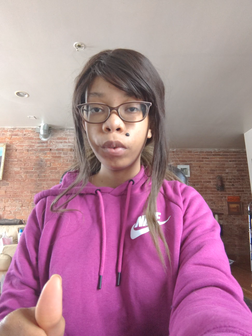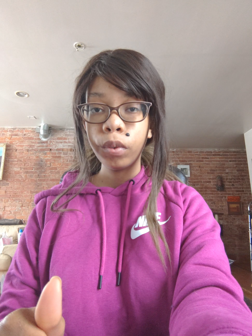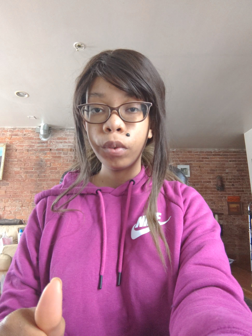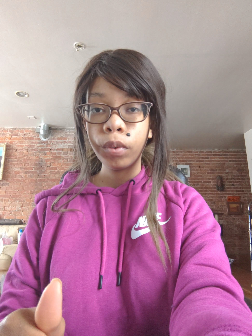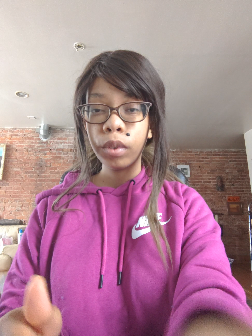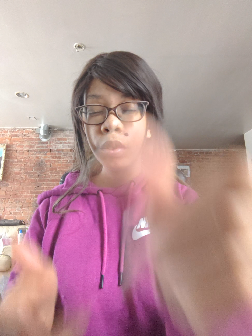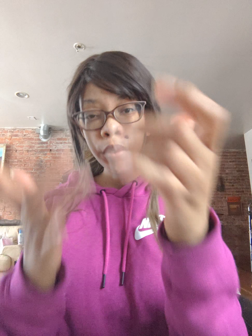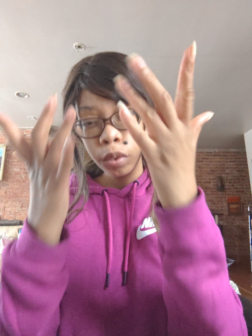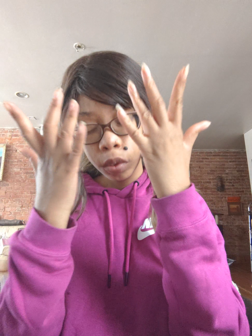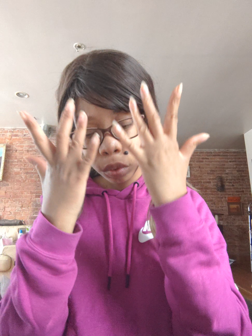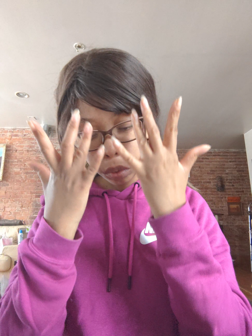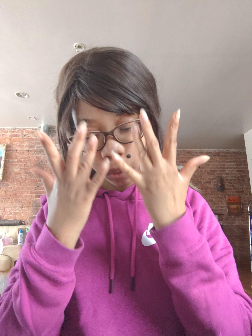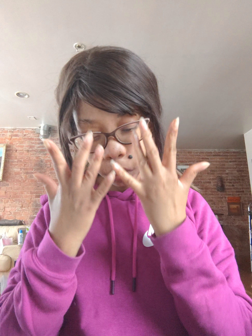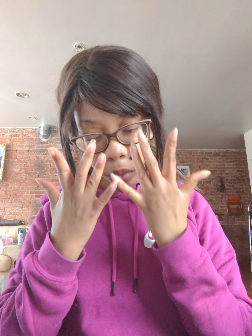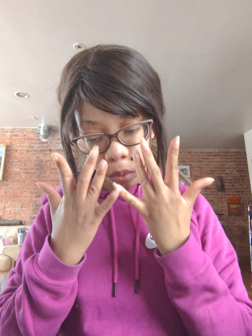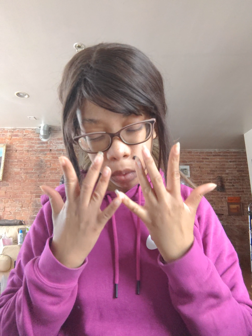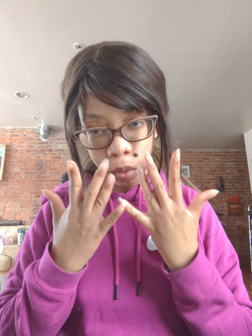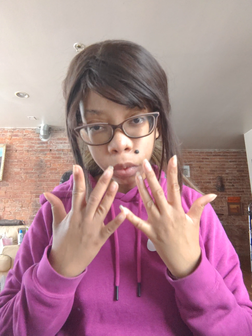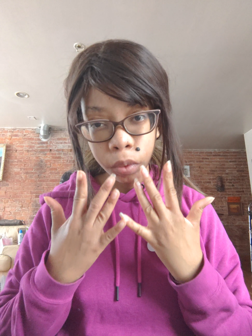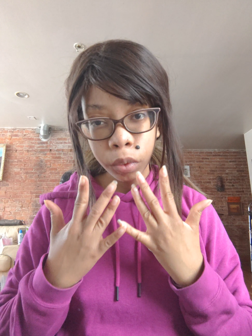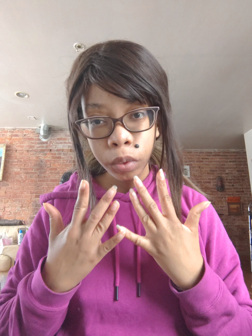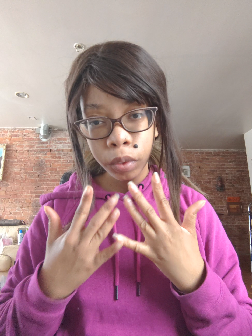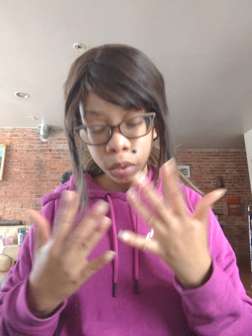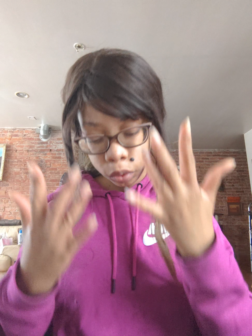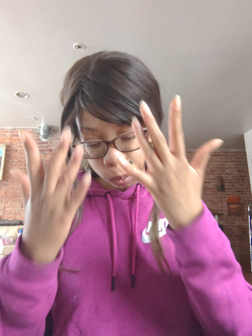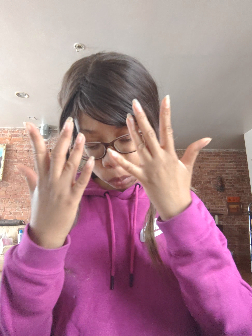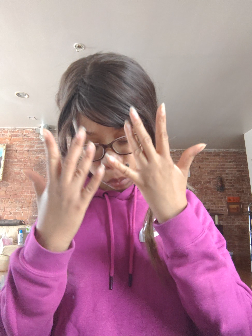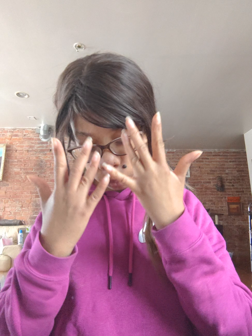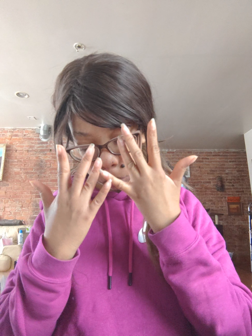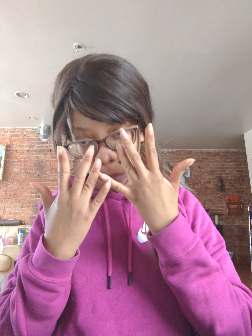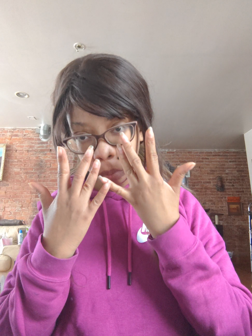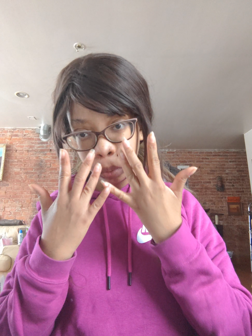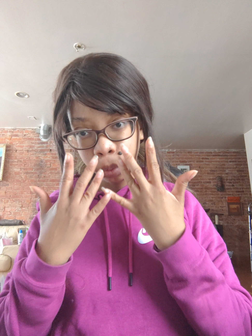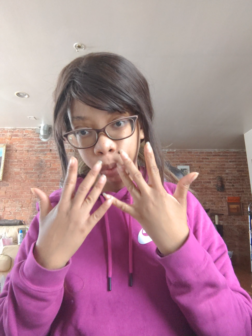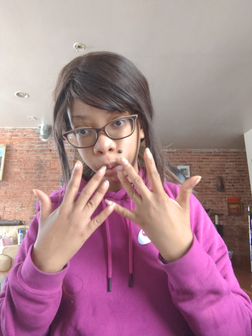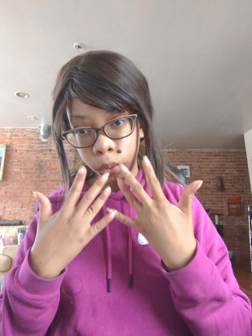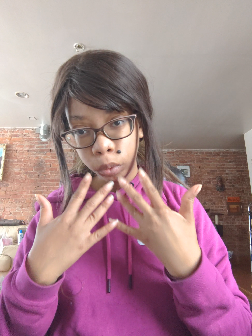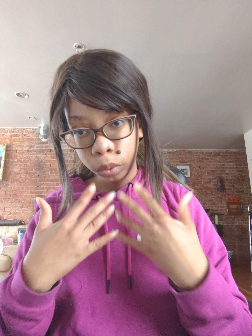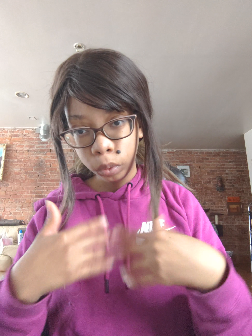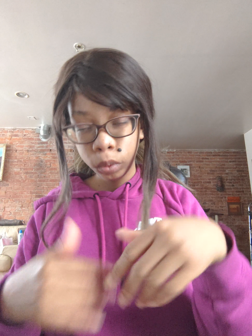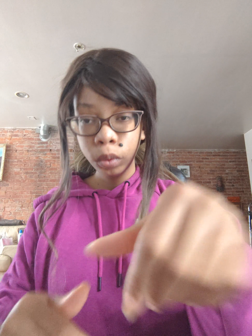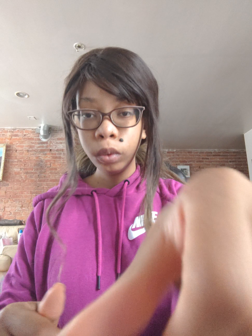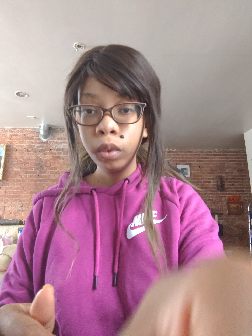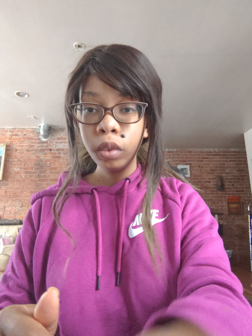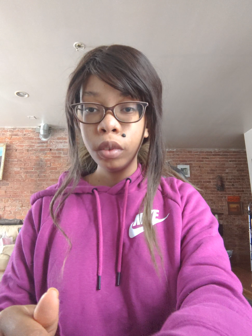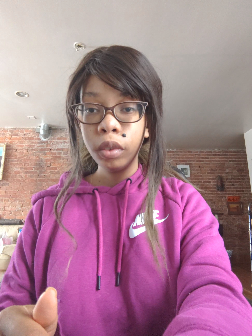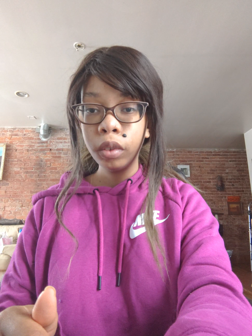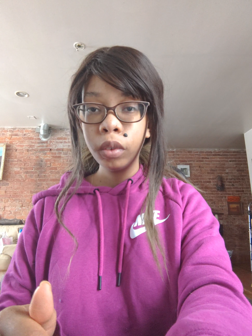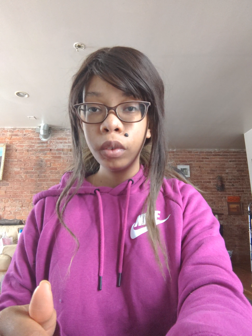sad